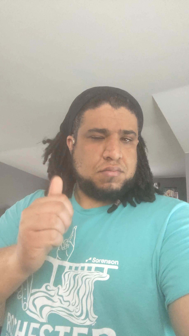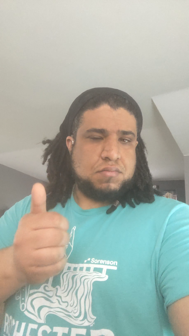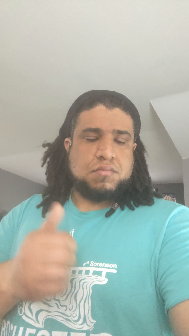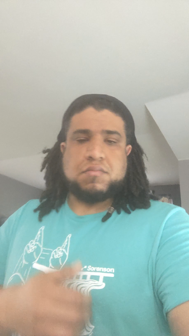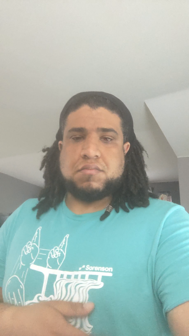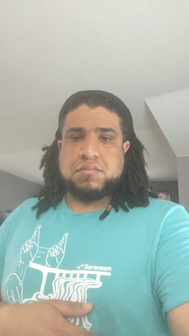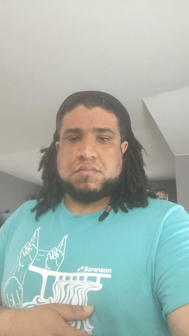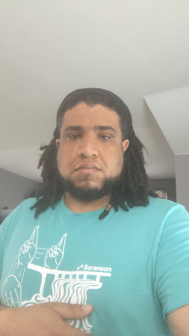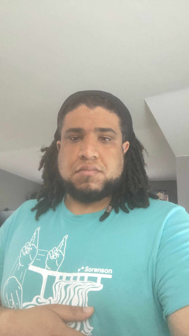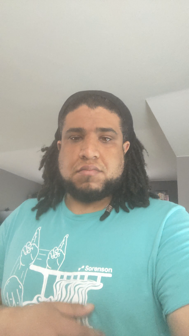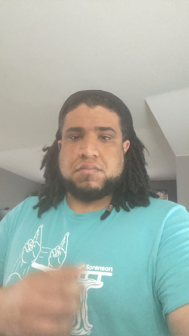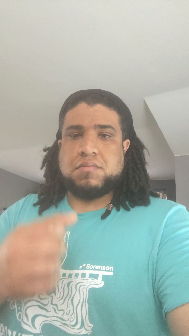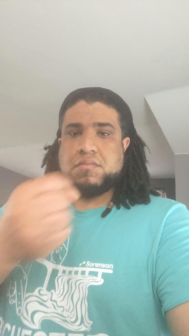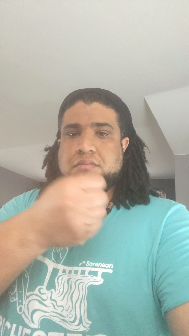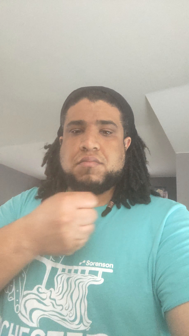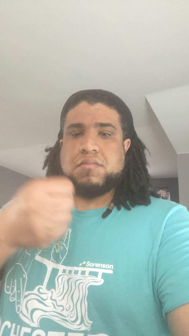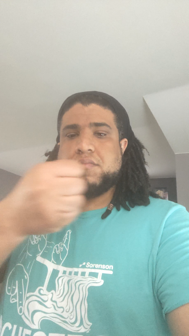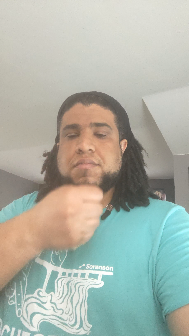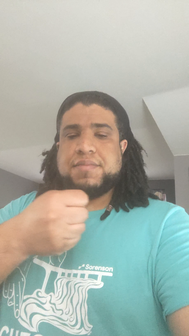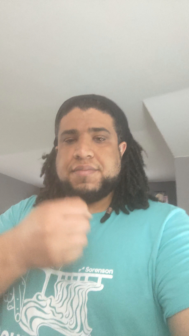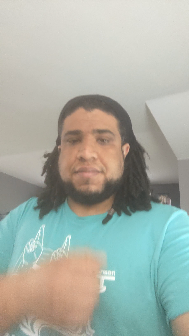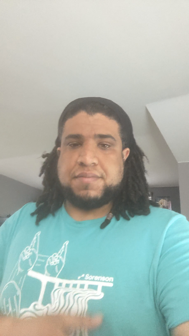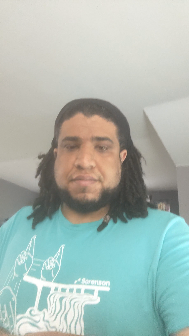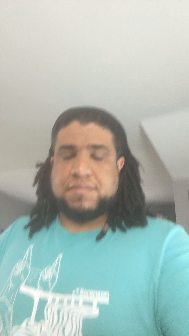coffee